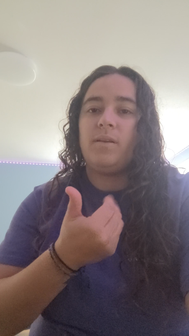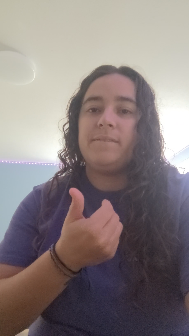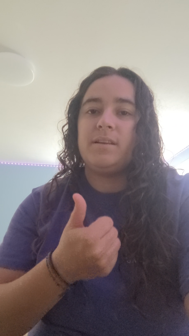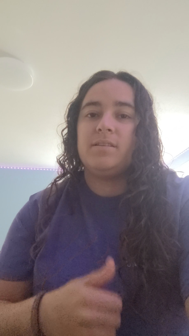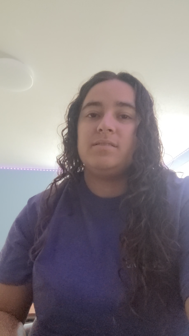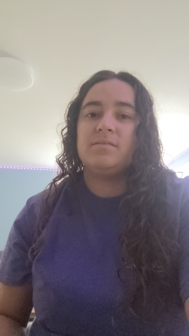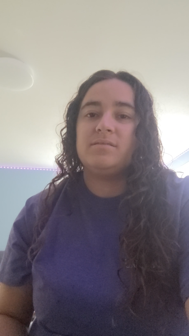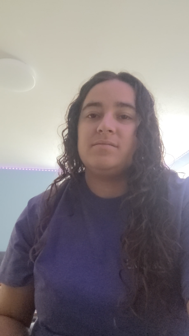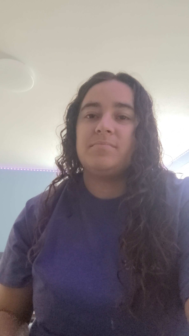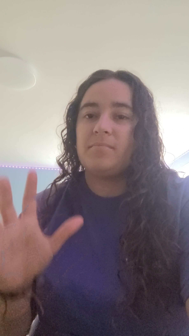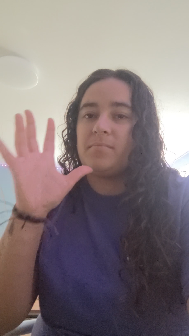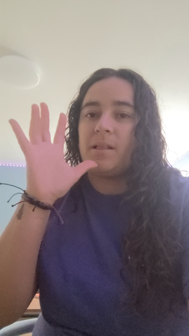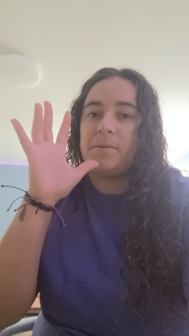mommy